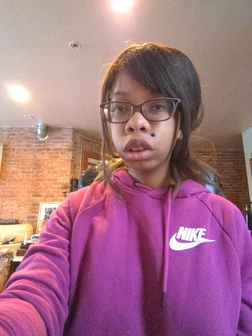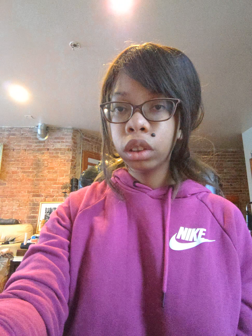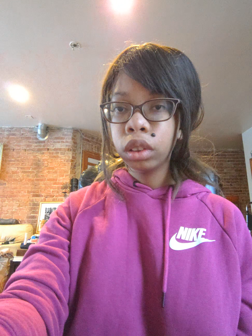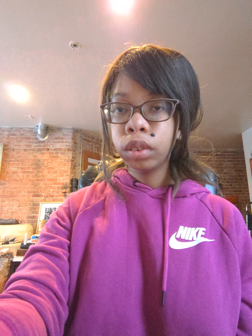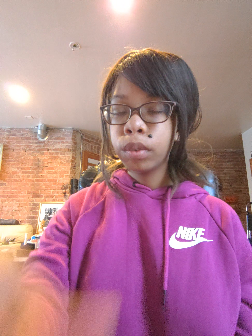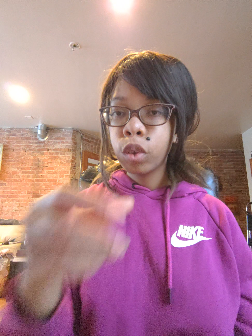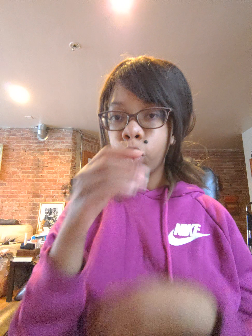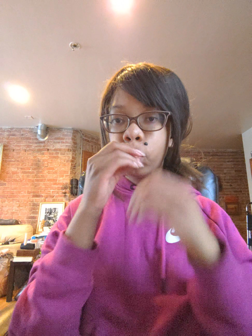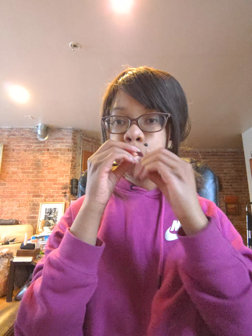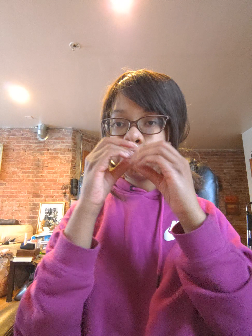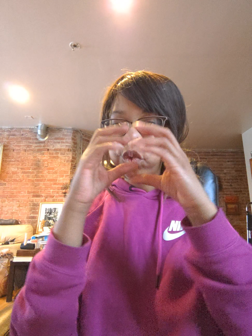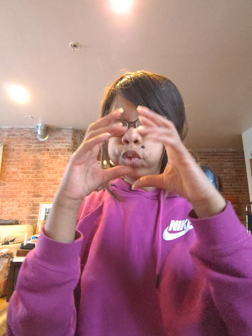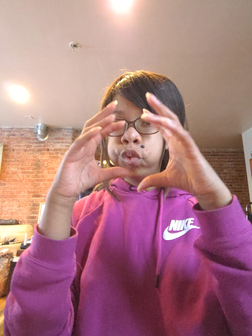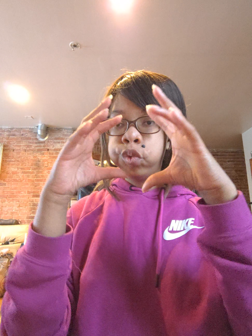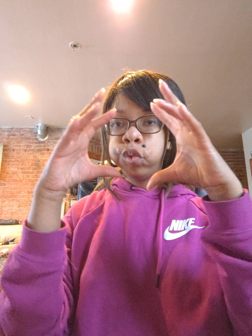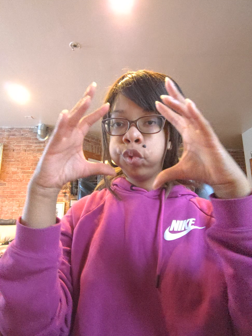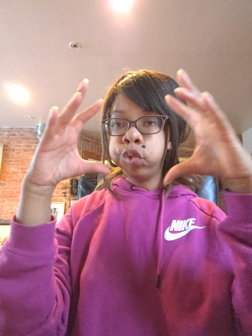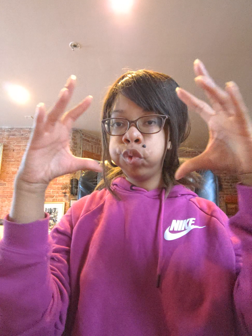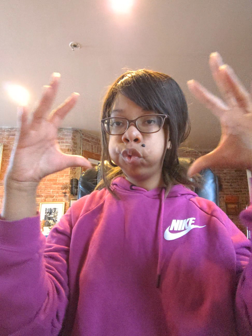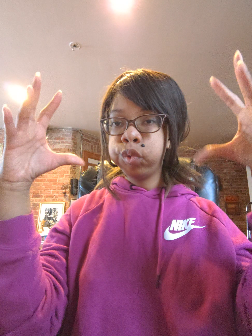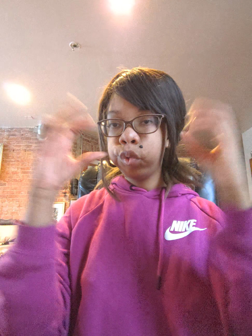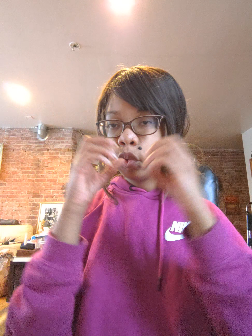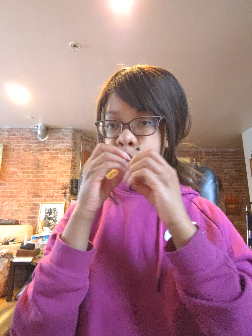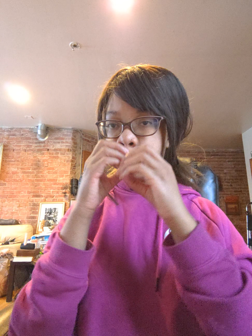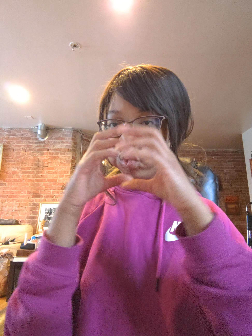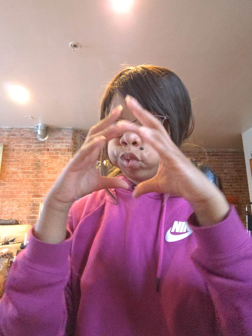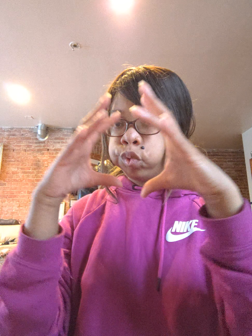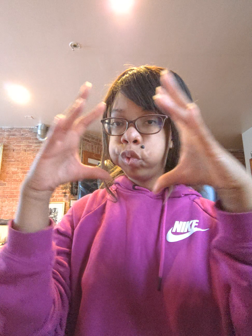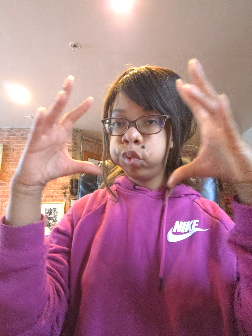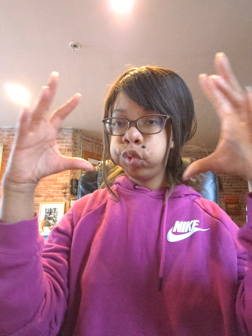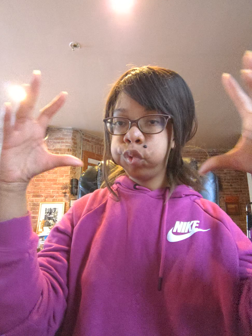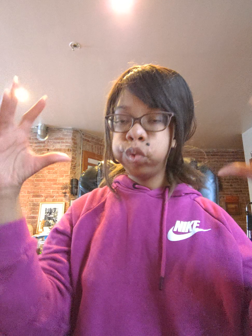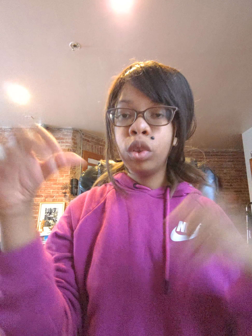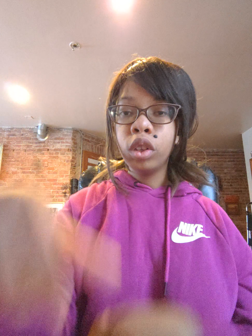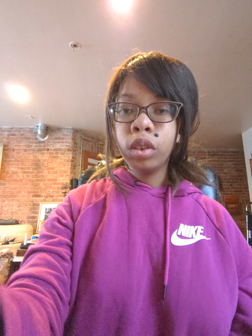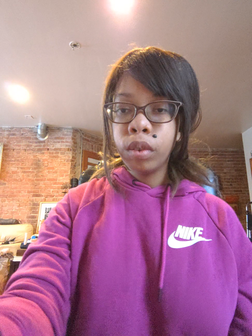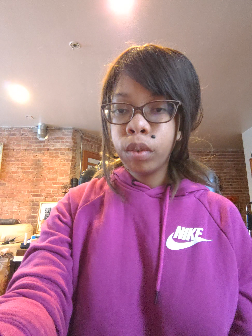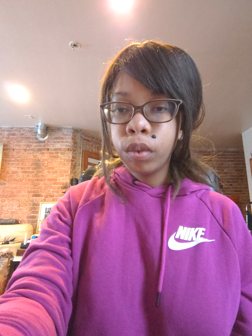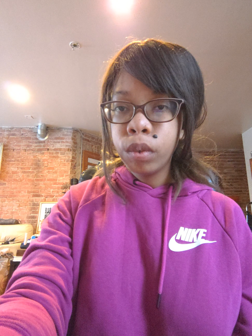balloon